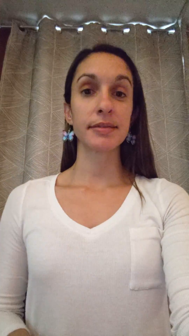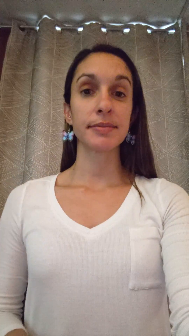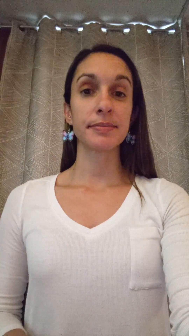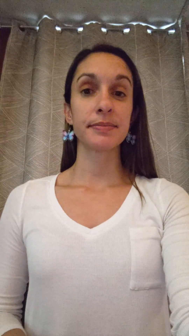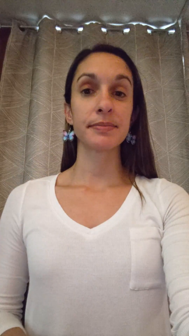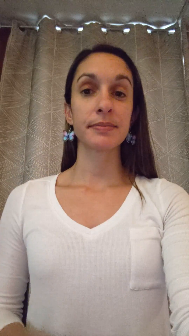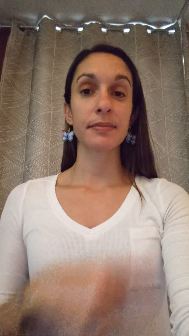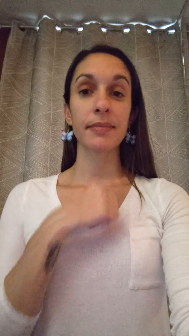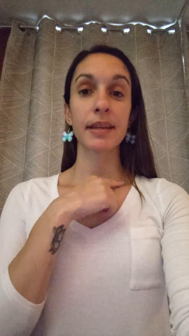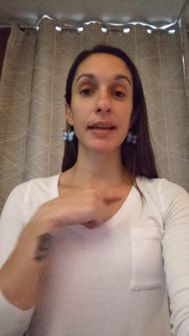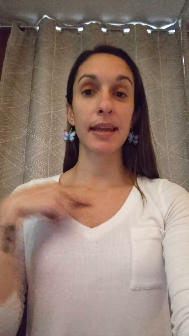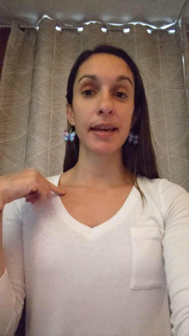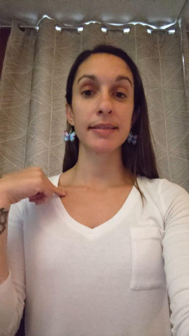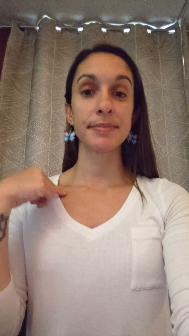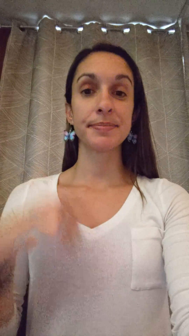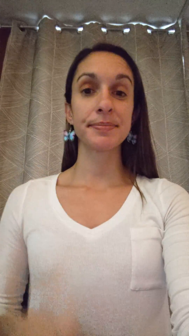necklace